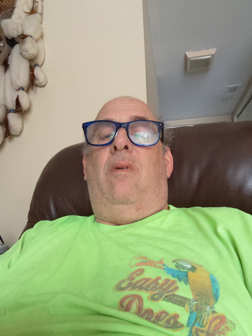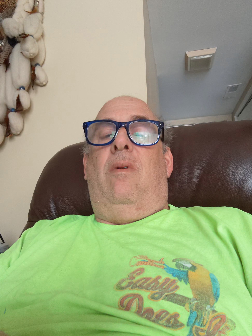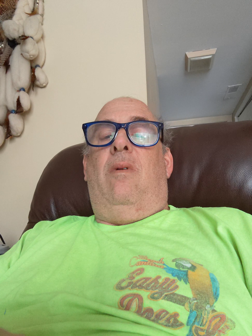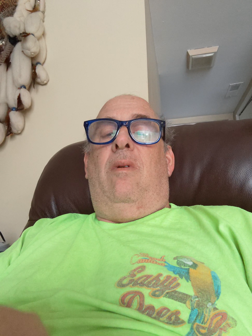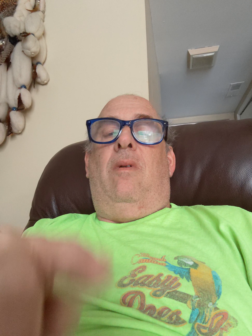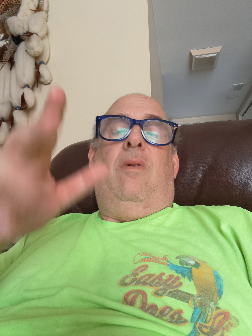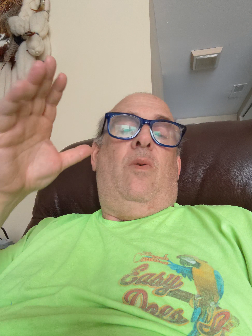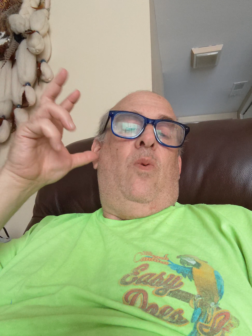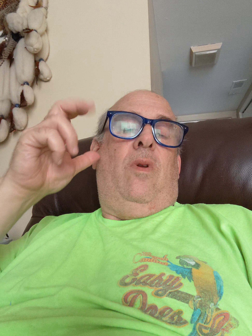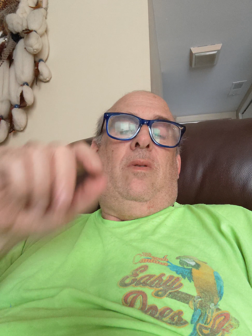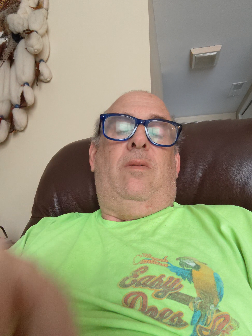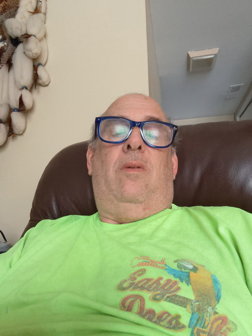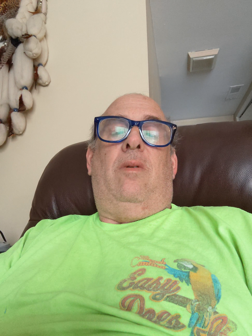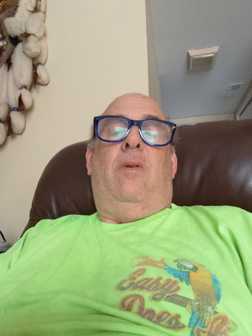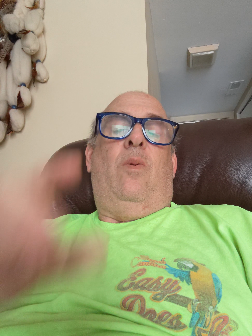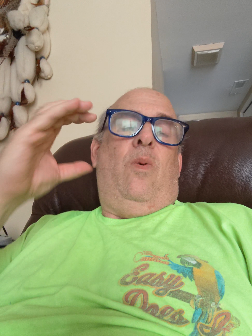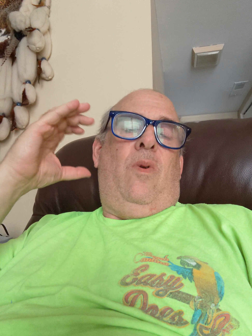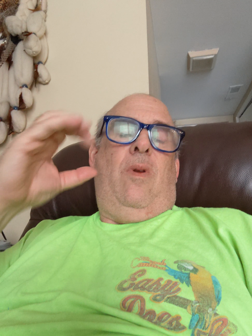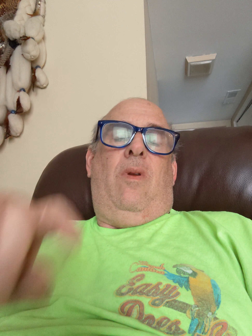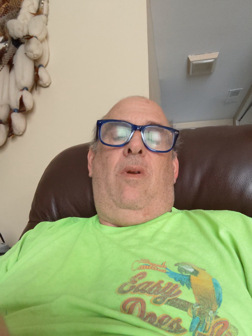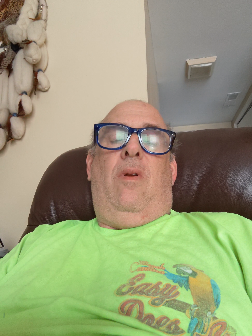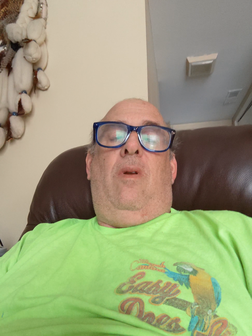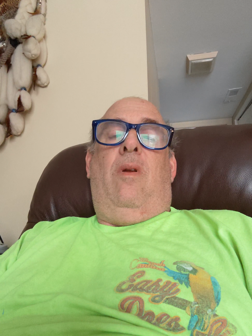radio